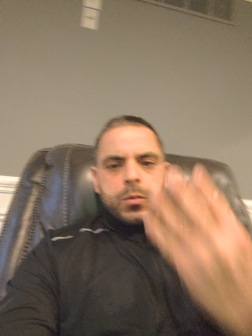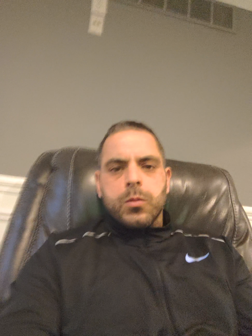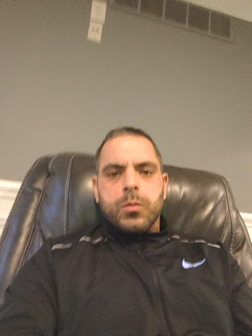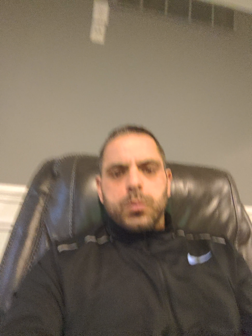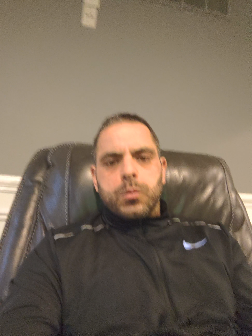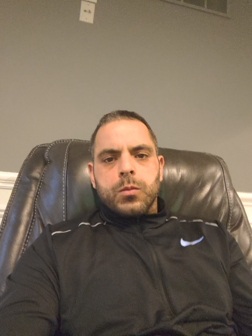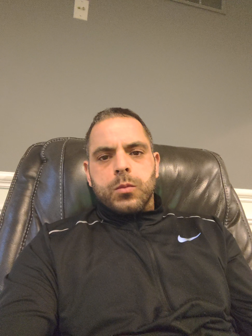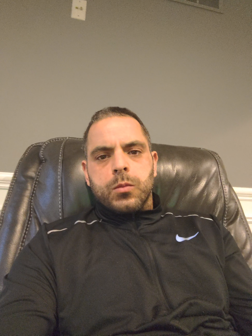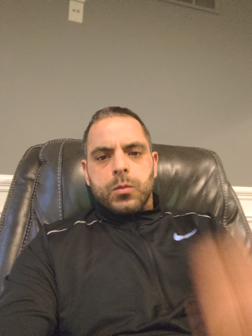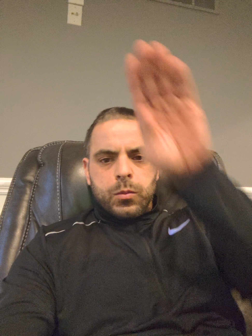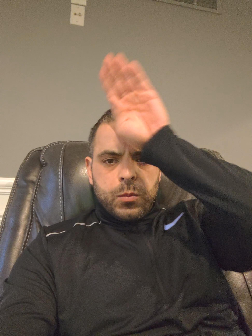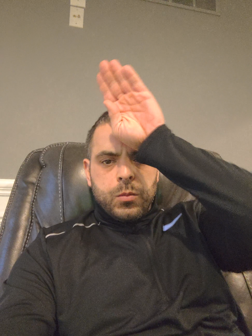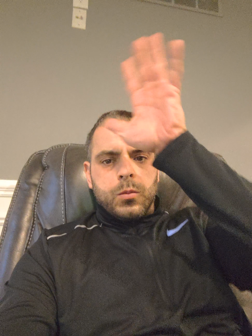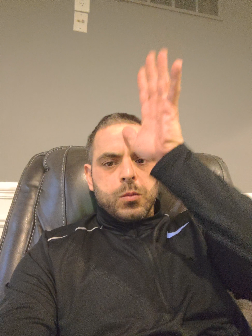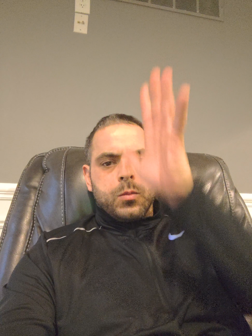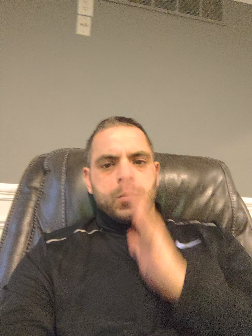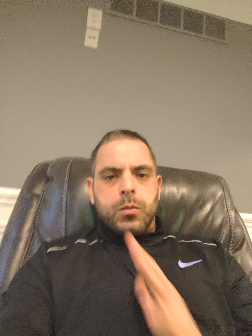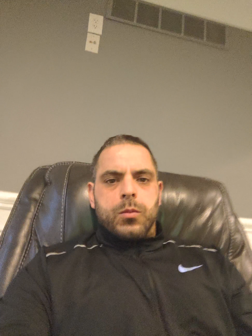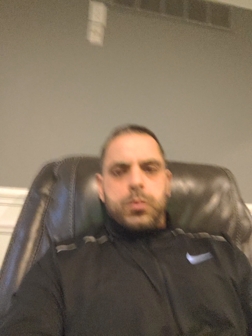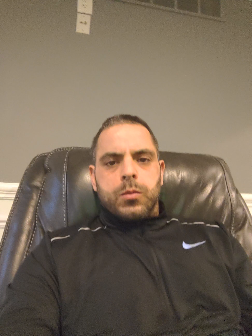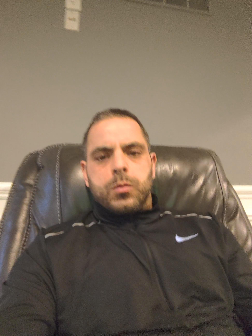fireman